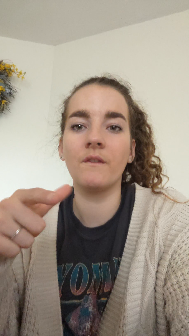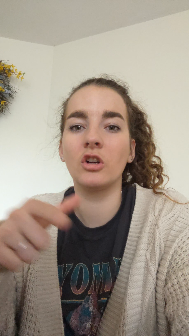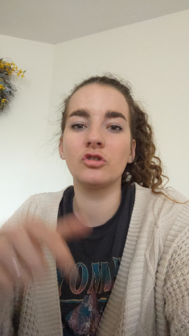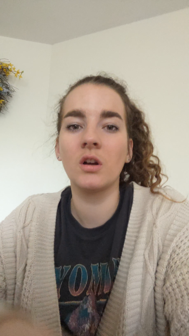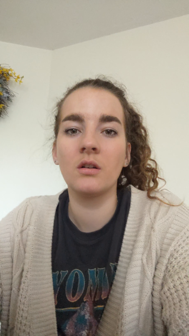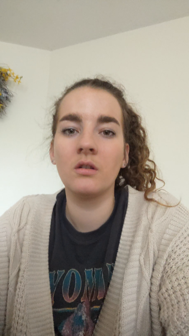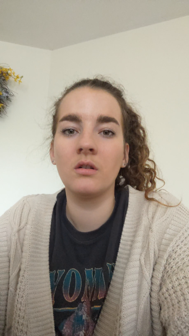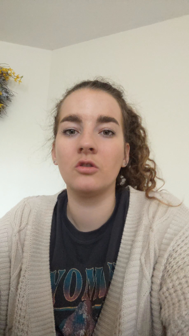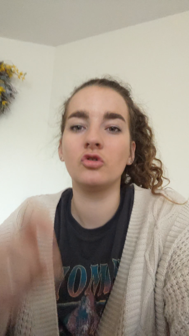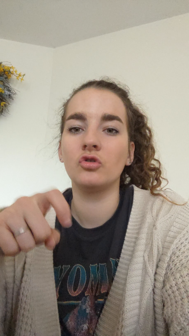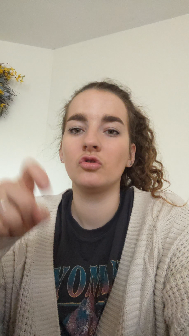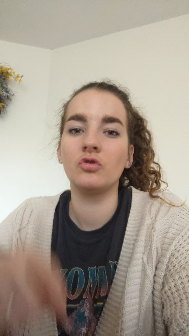should